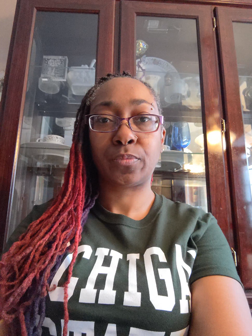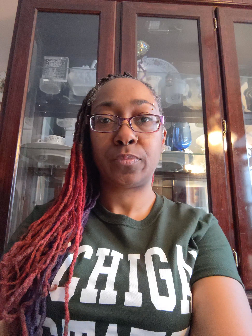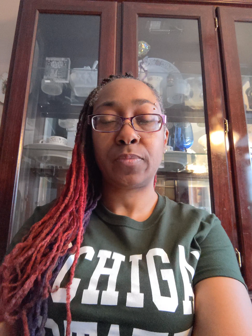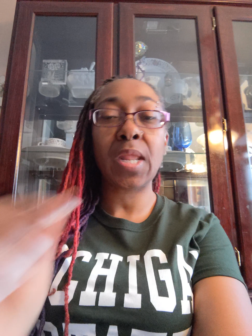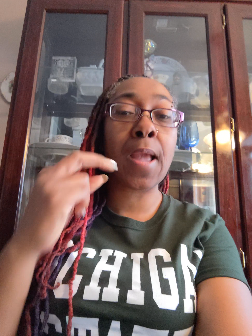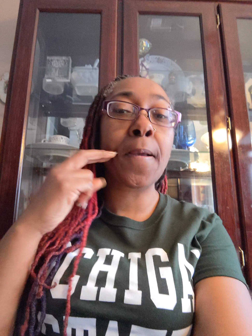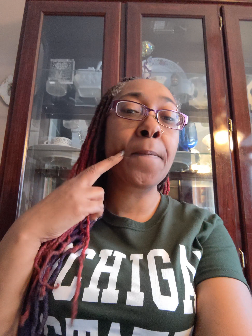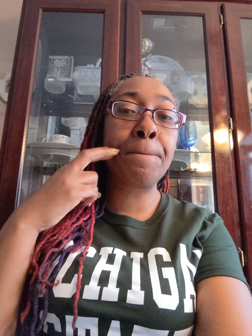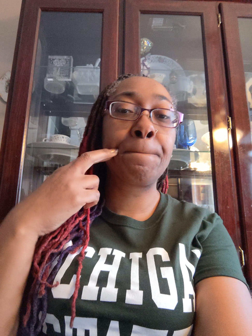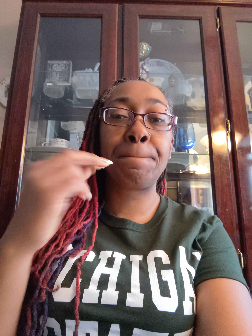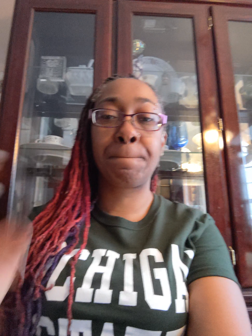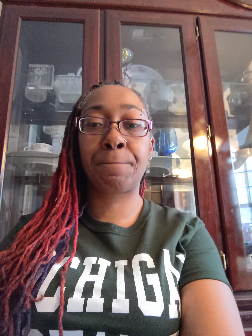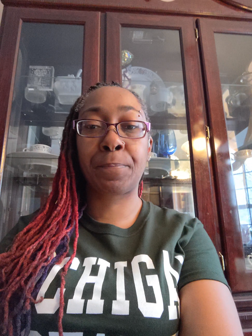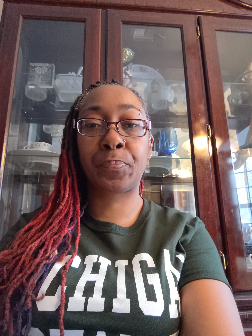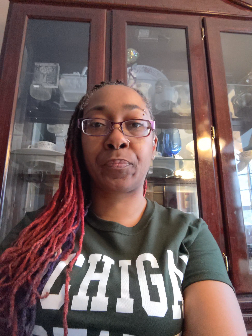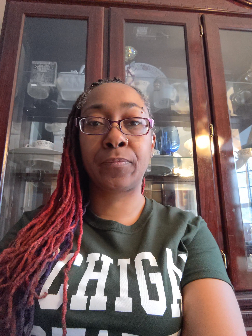gum